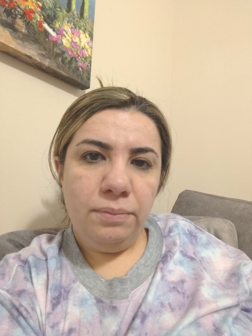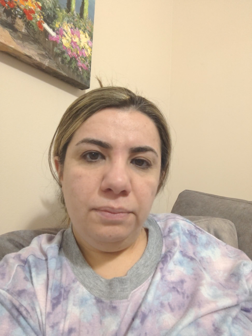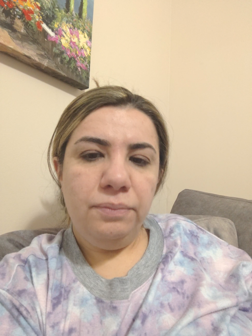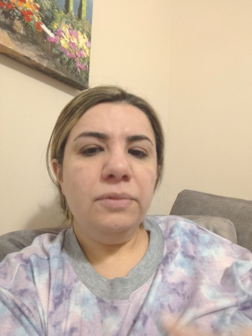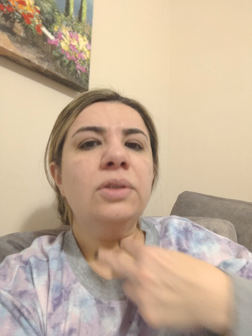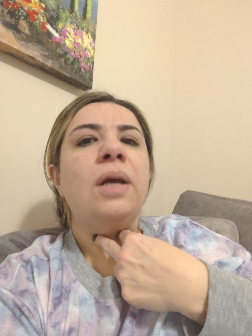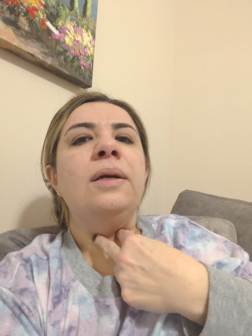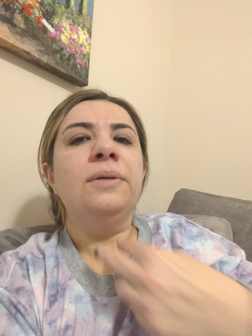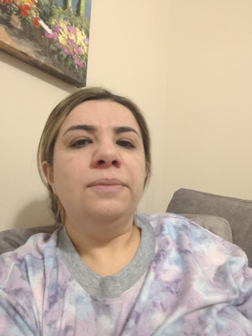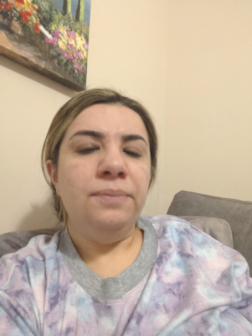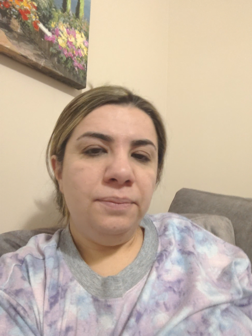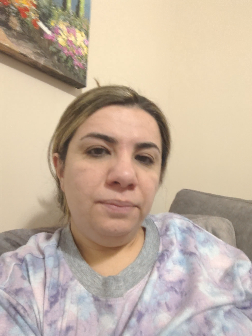stuck